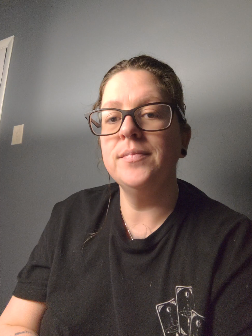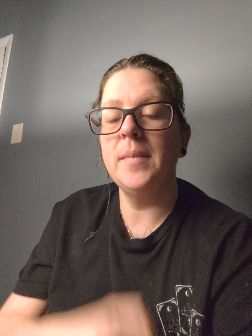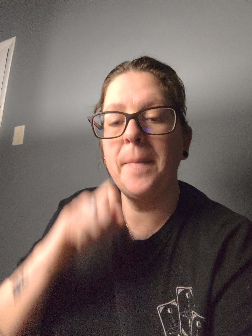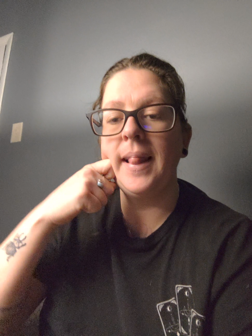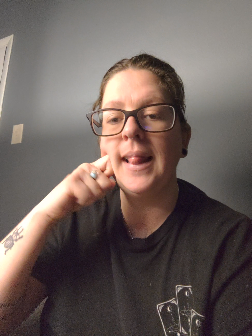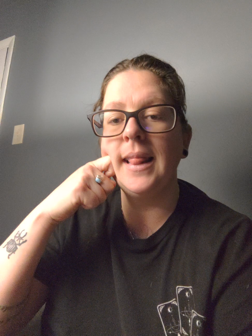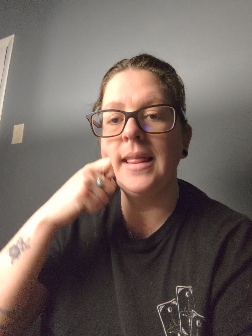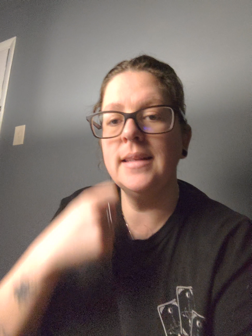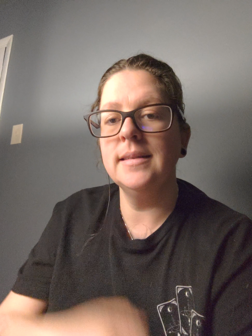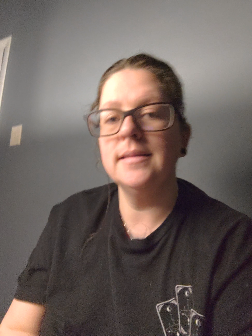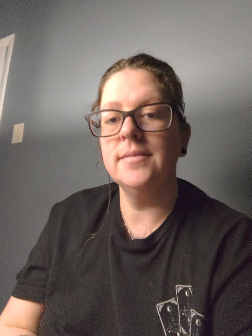apple